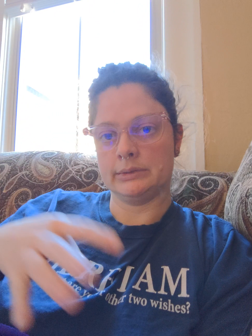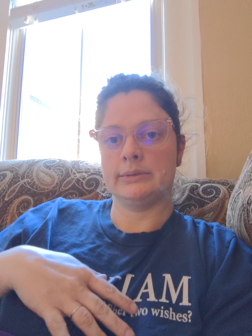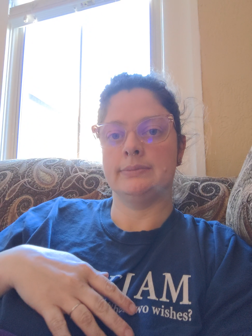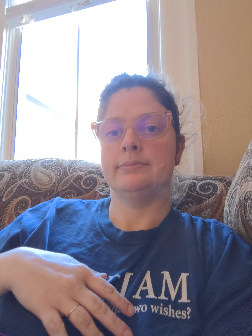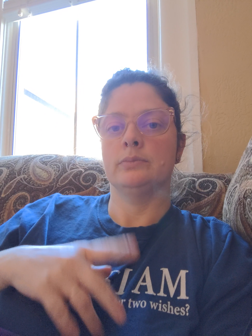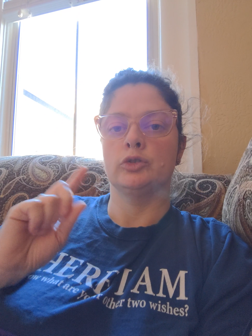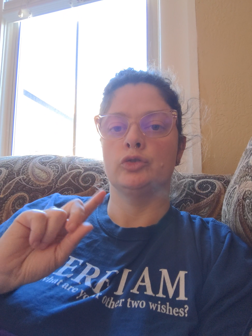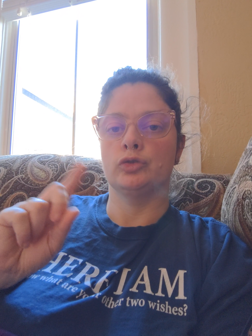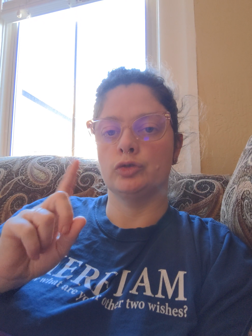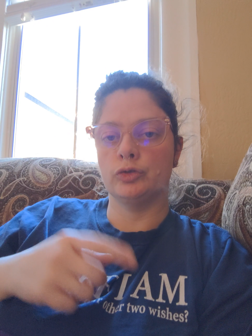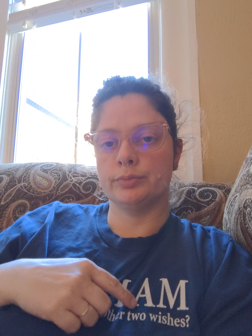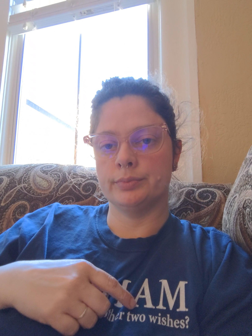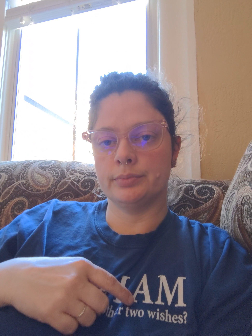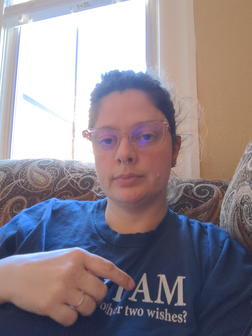where